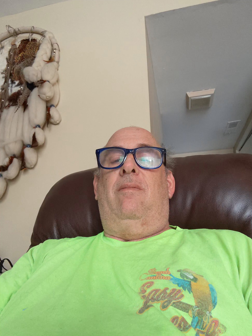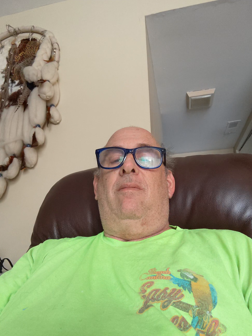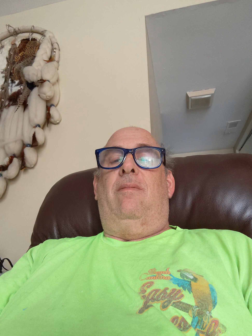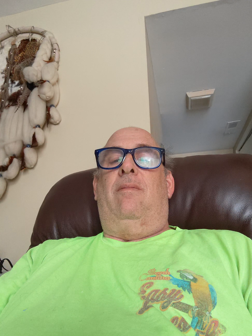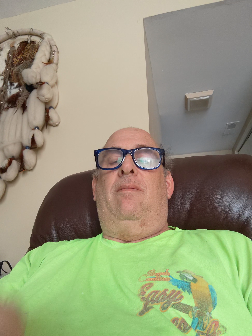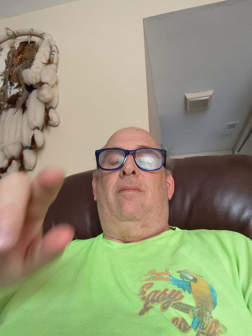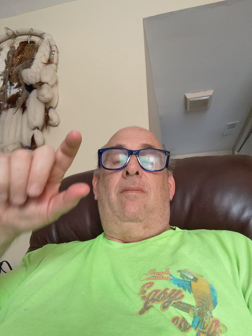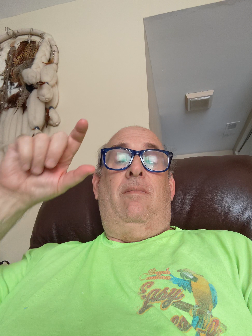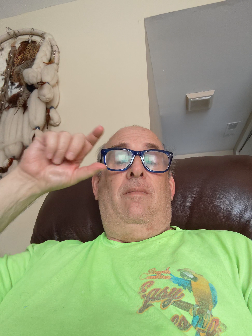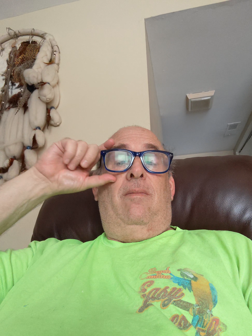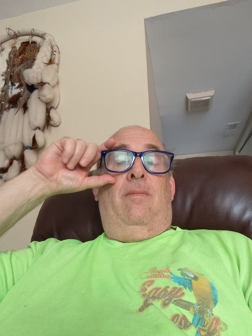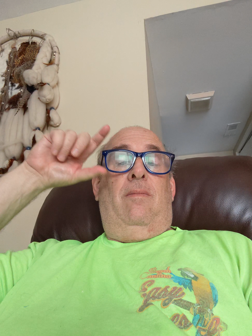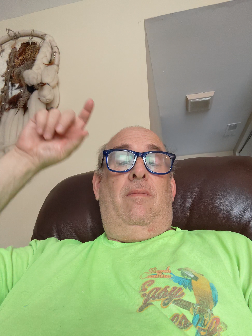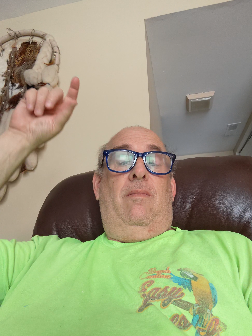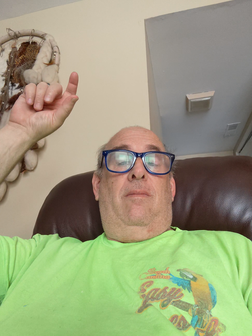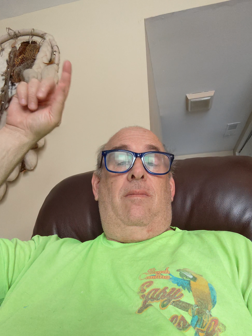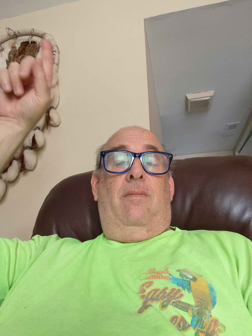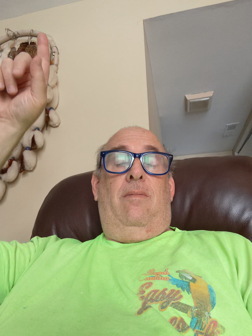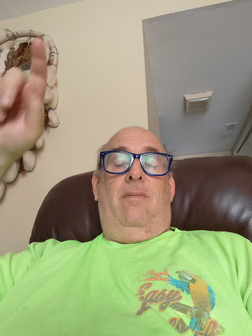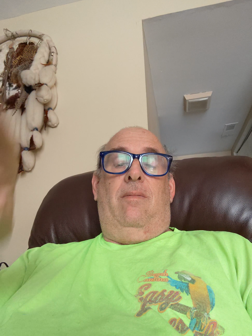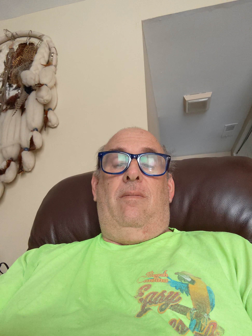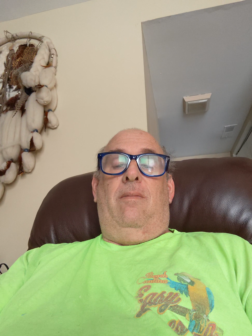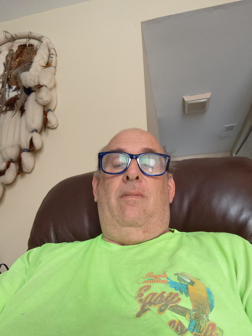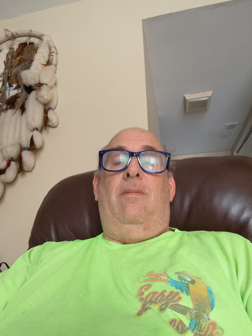moon